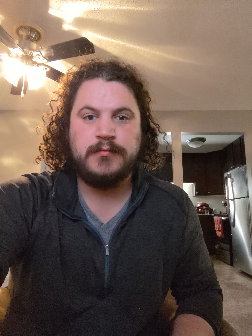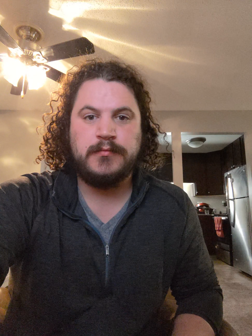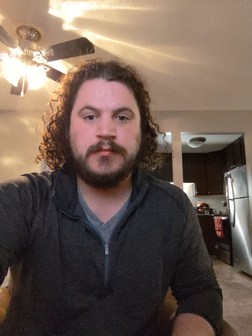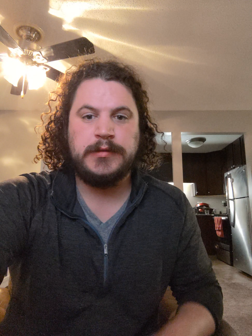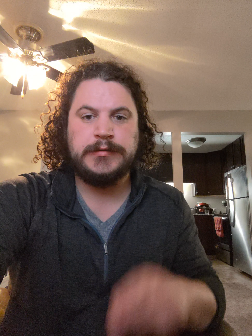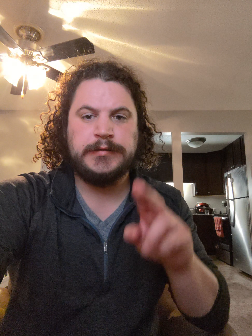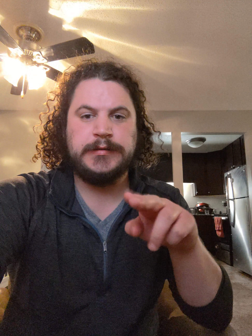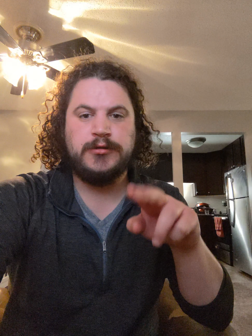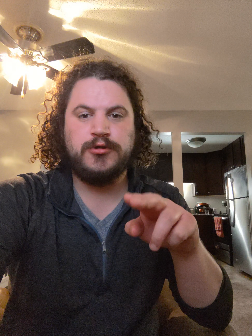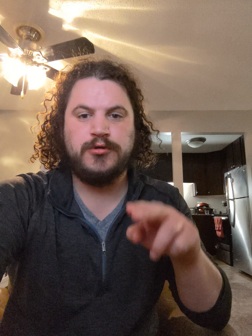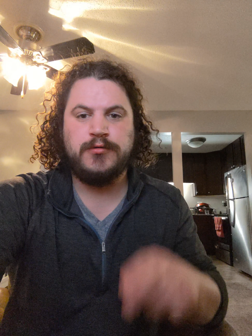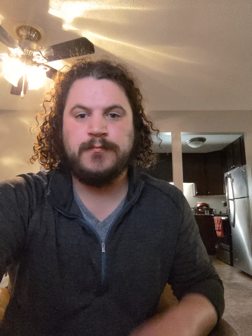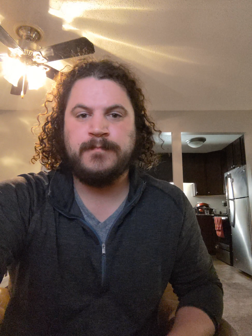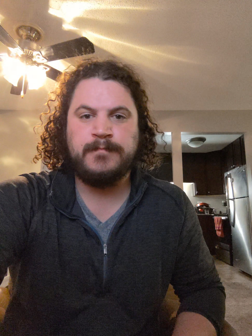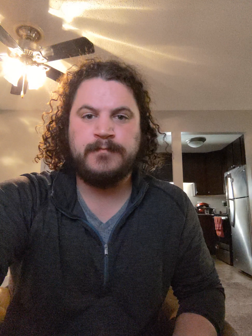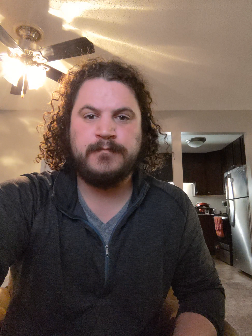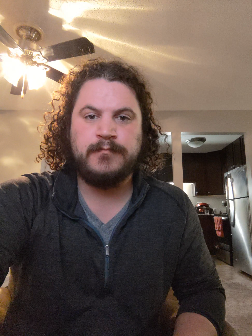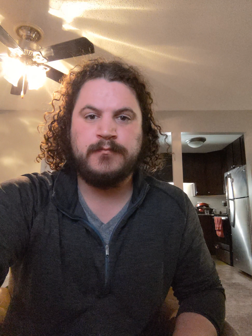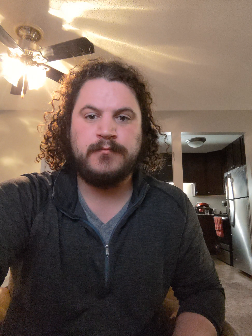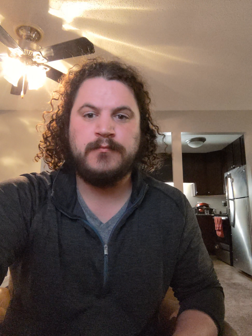chair